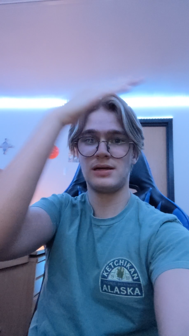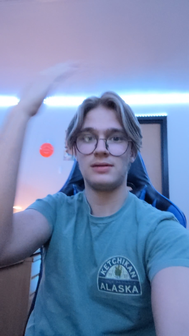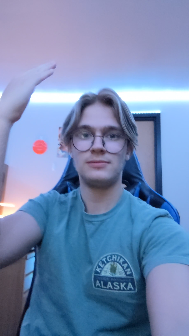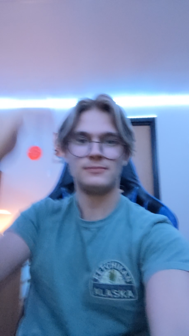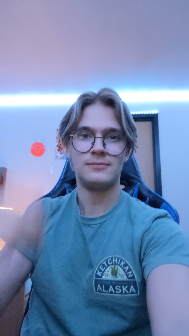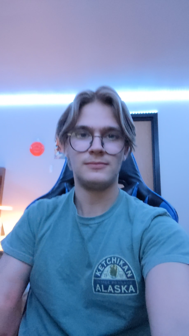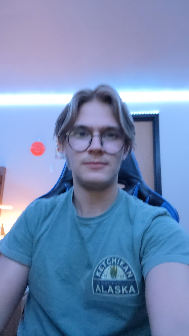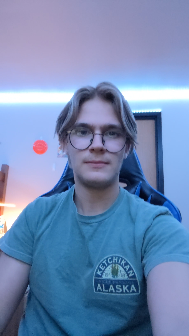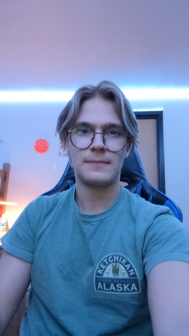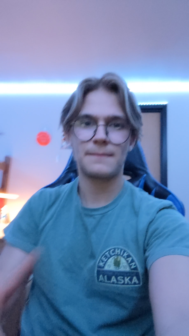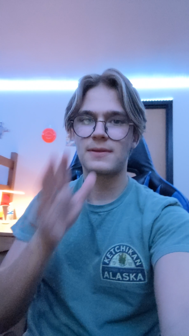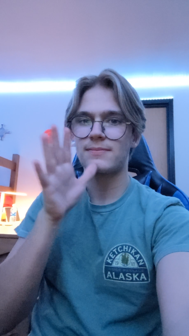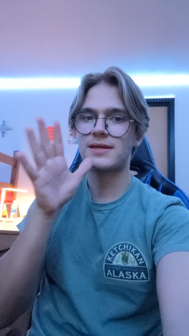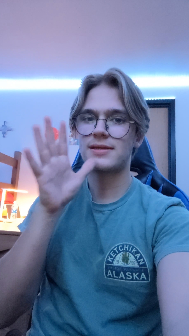mommy